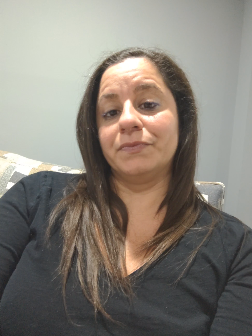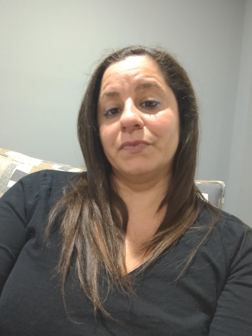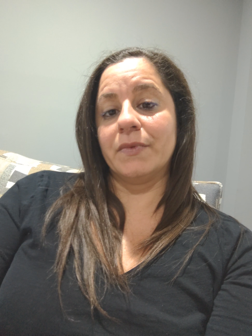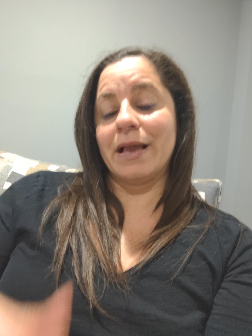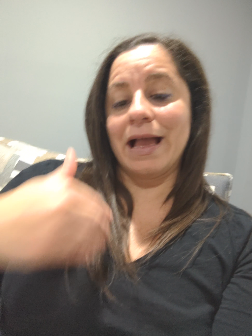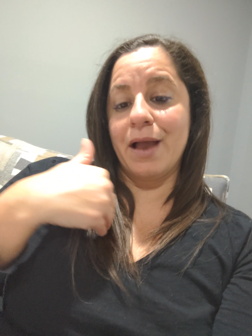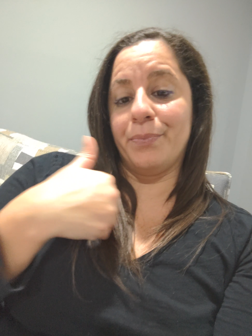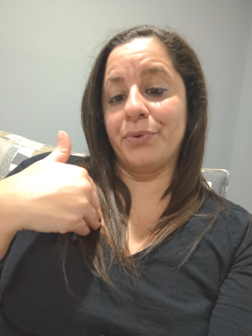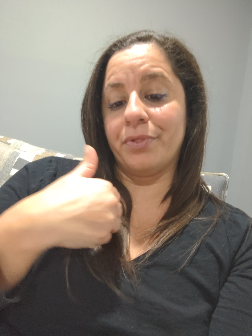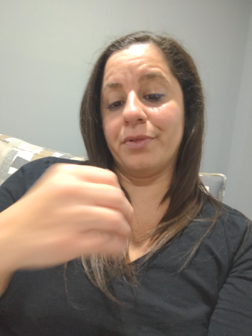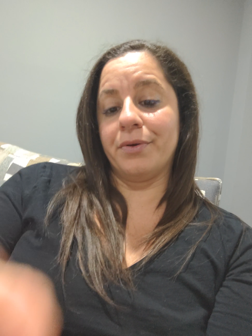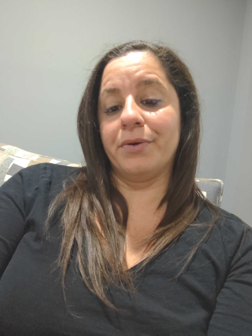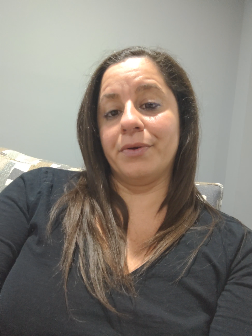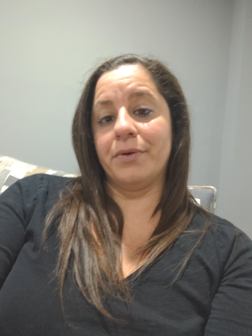animal